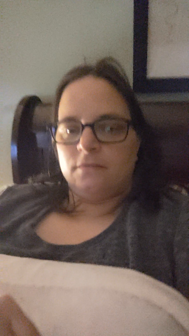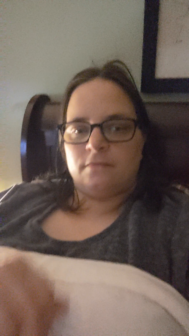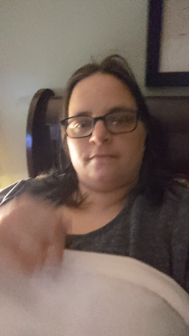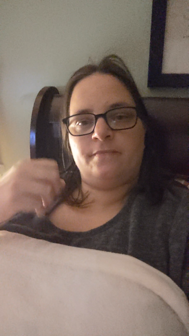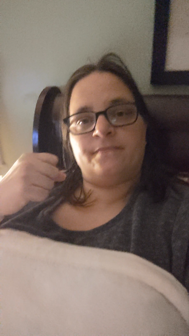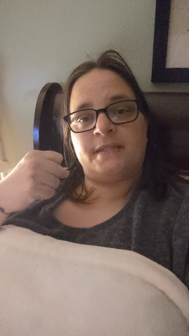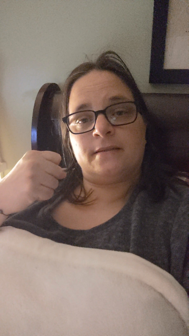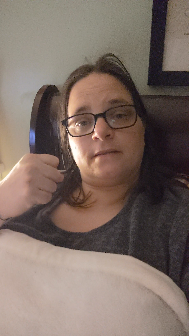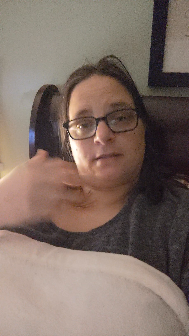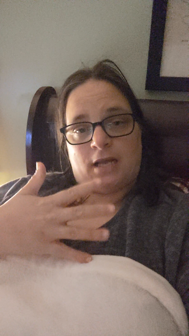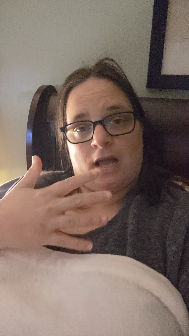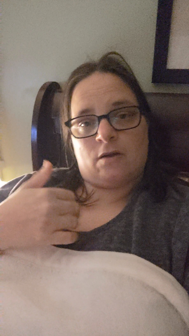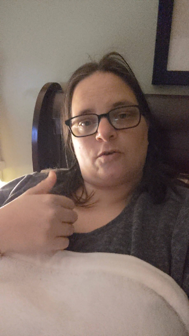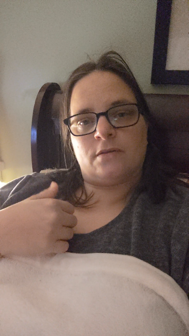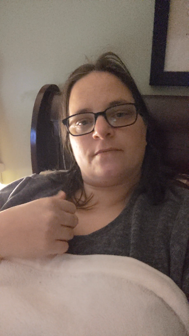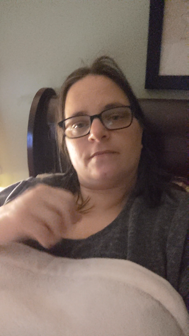scared